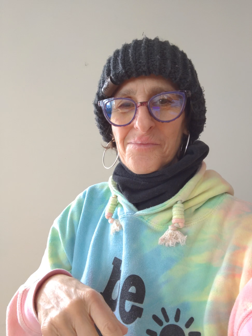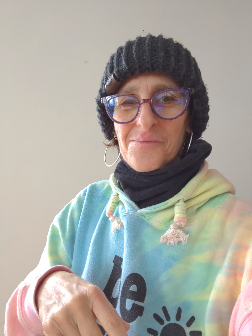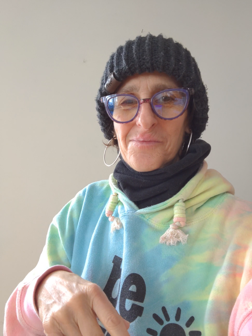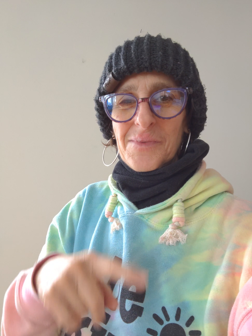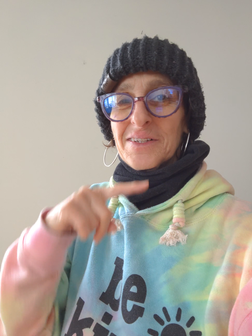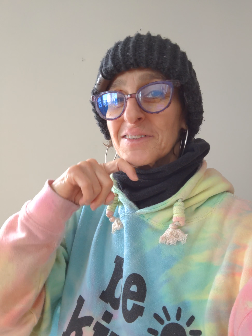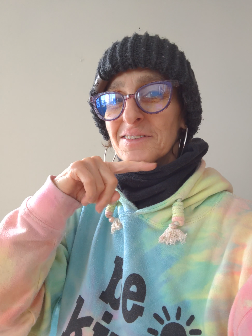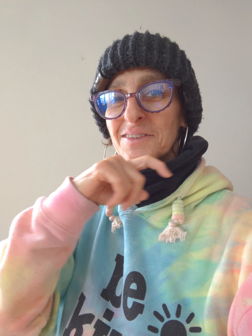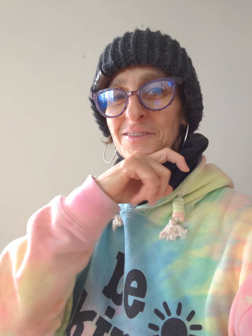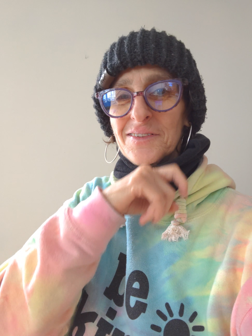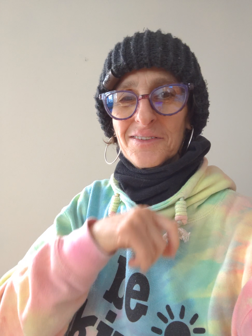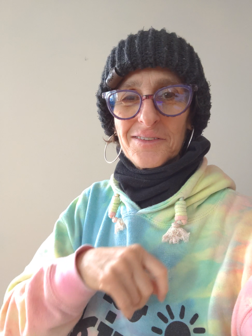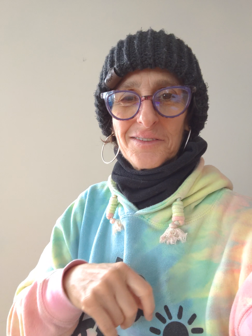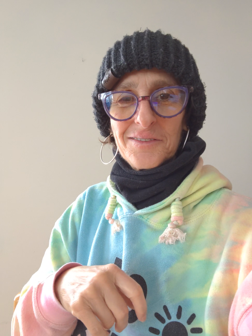cereal